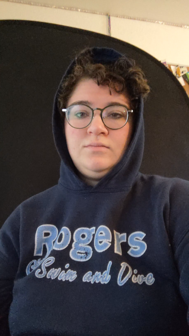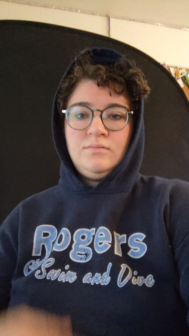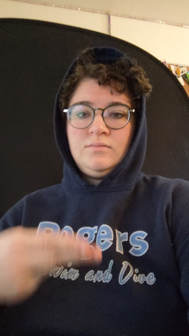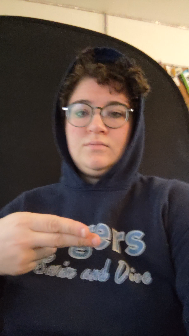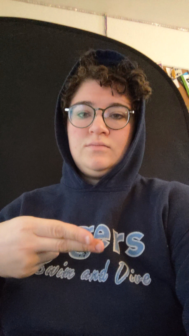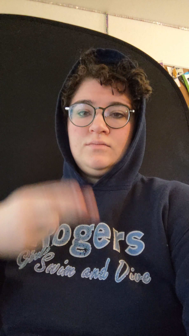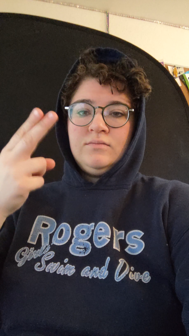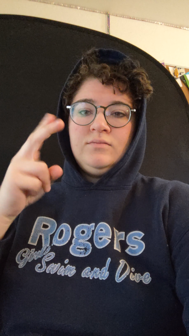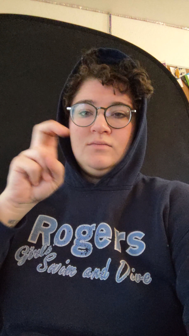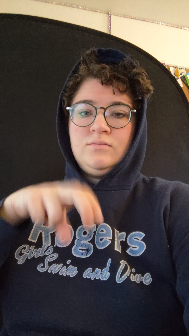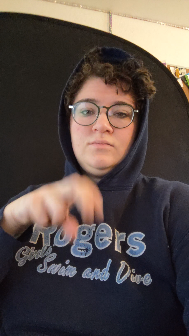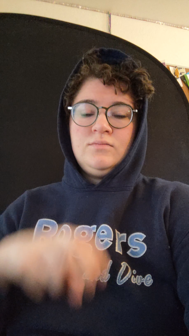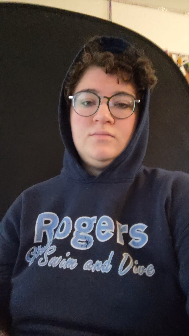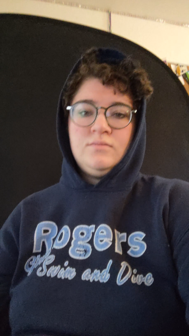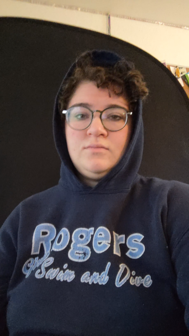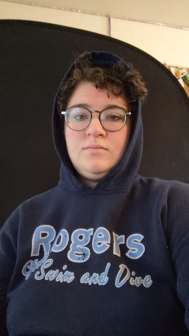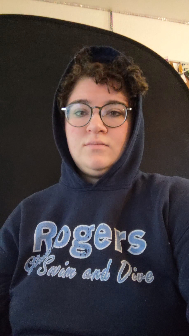high chair